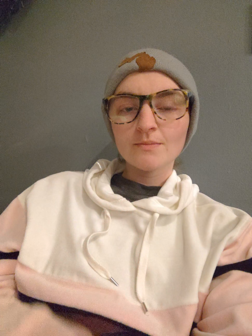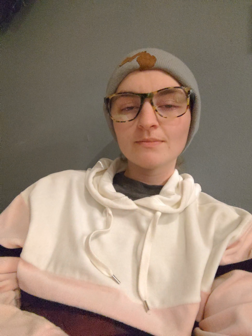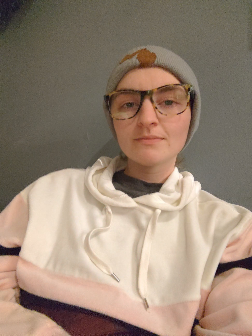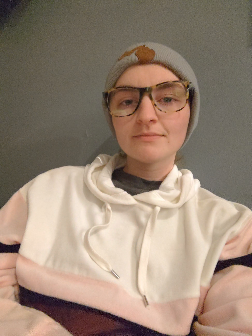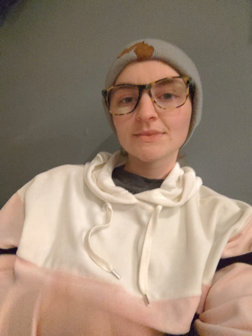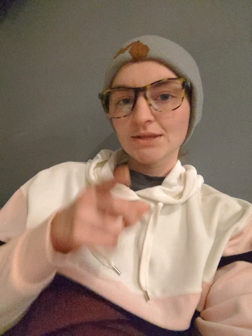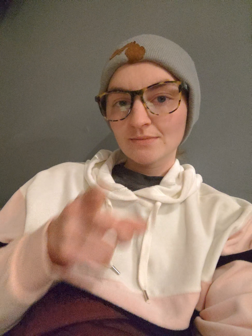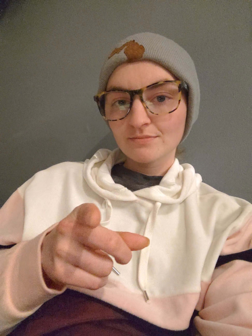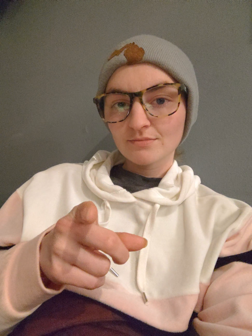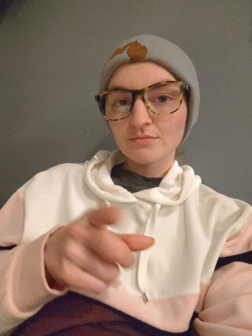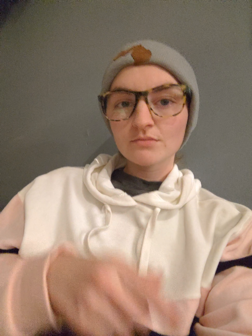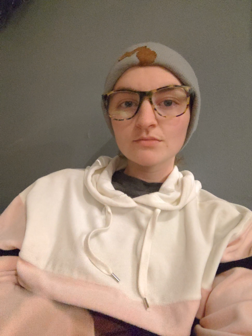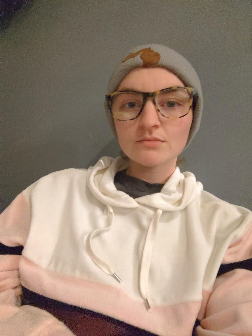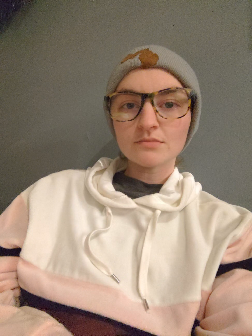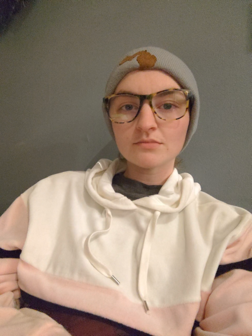there